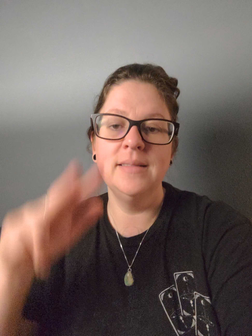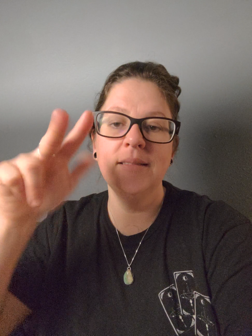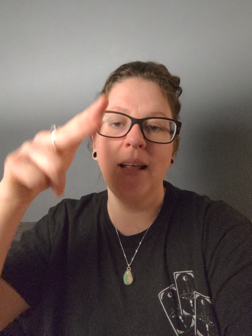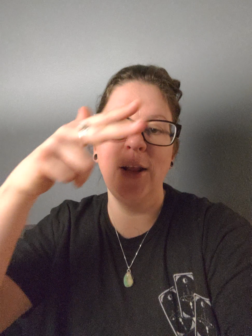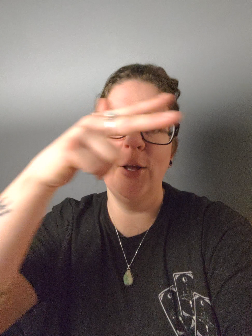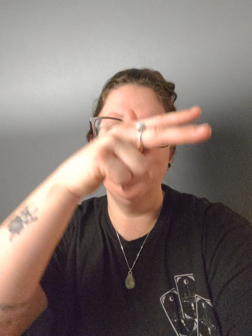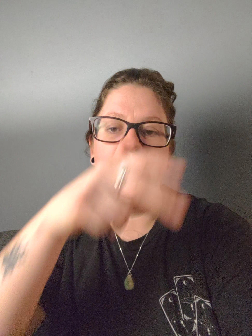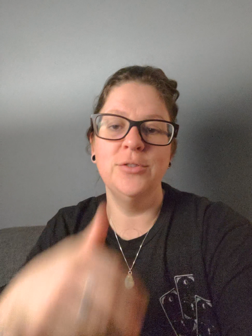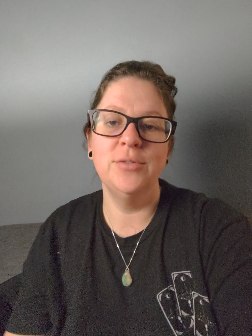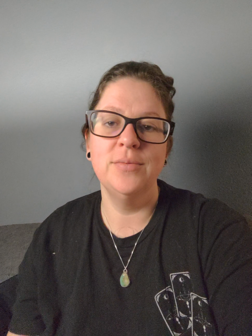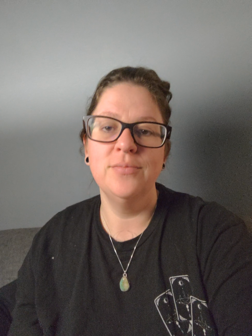helicopter